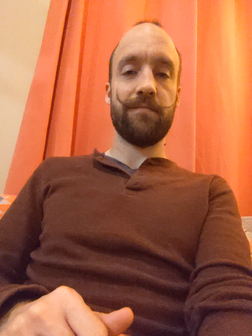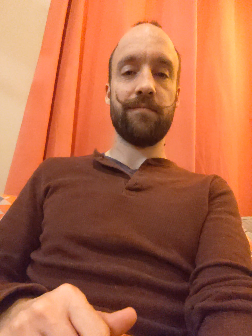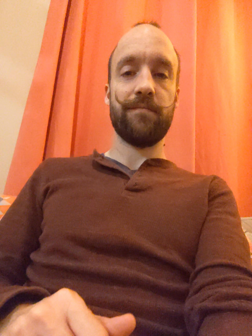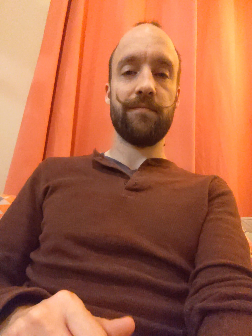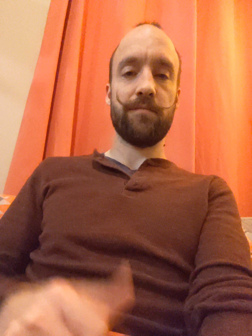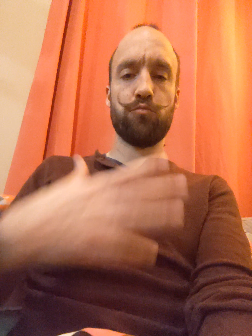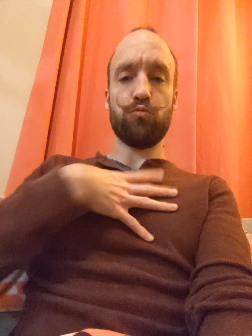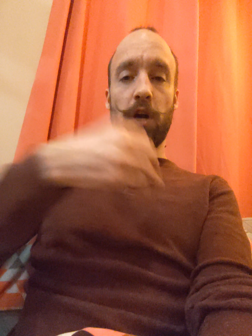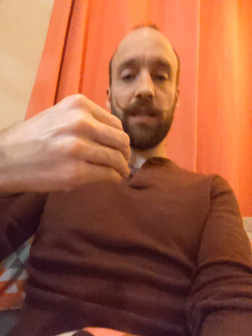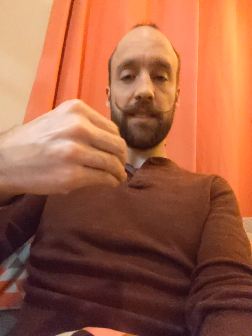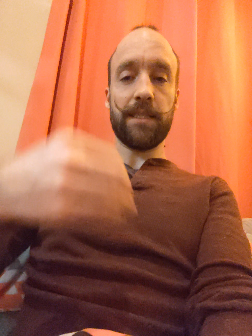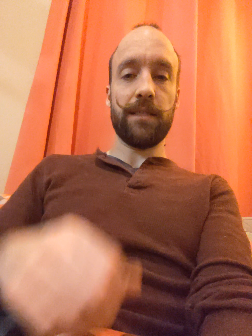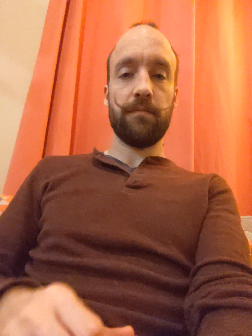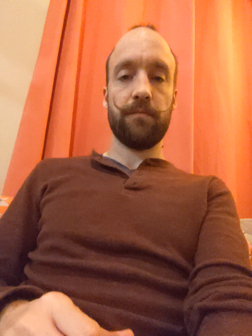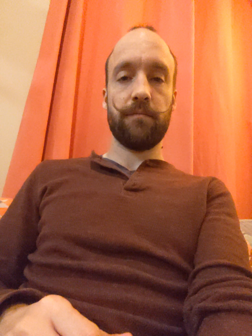white